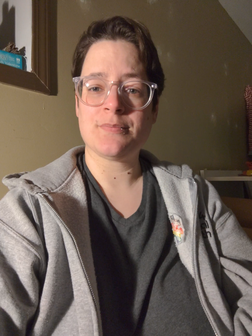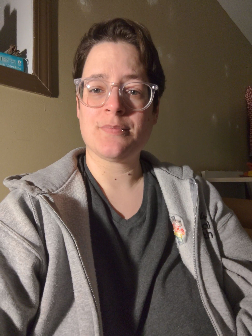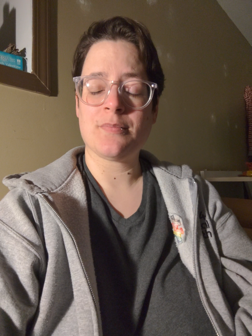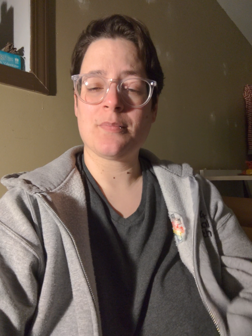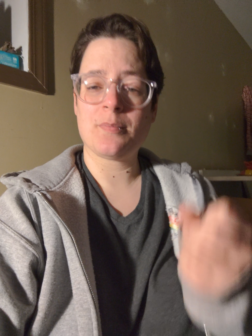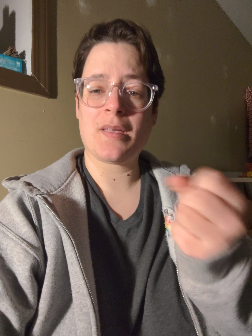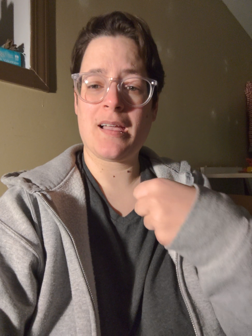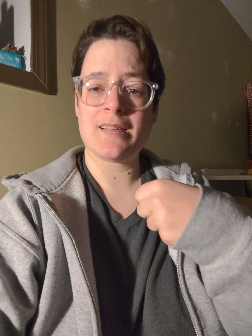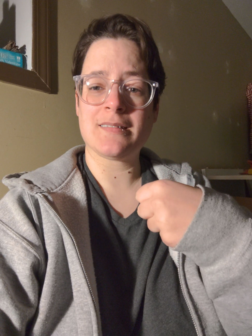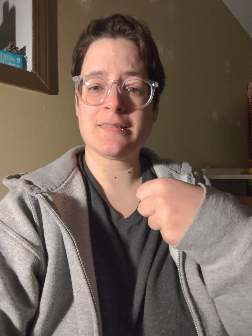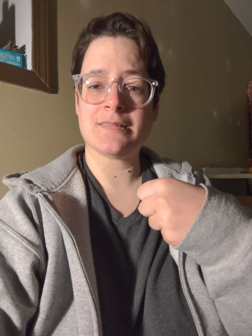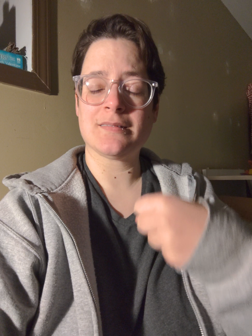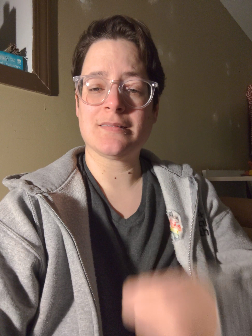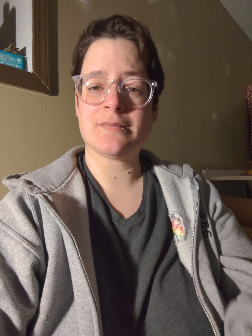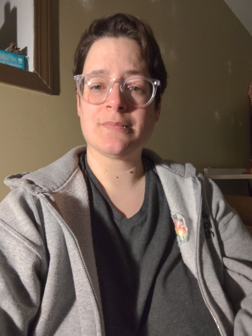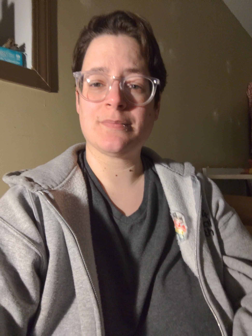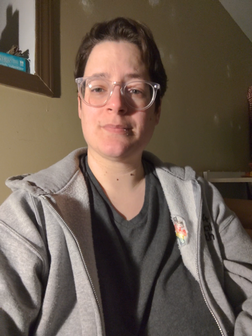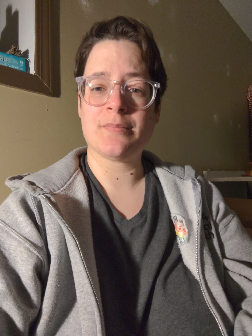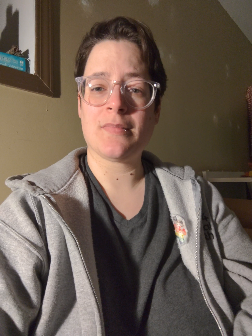make